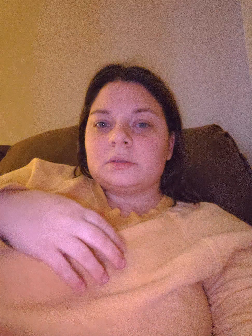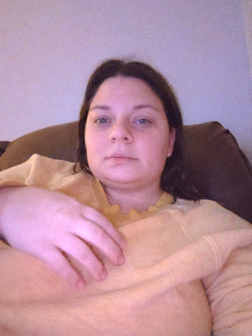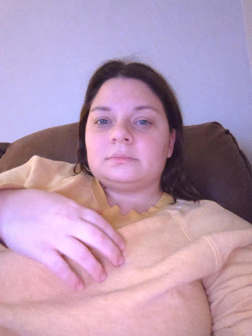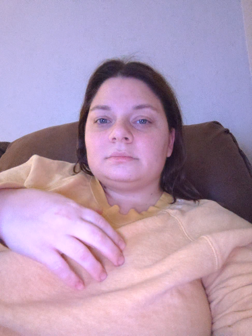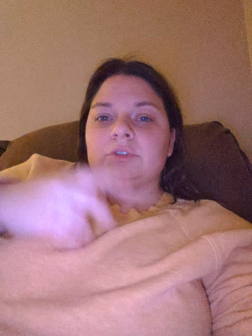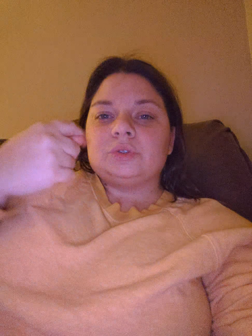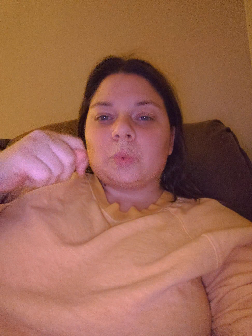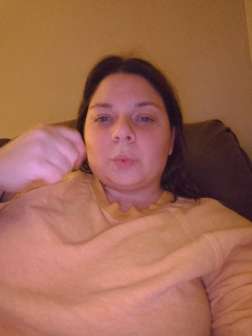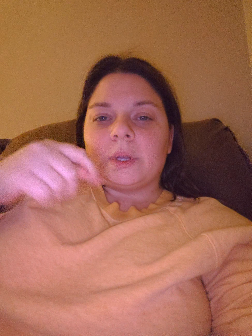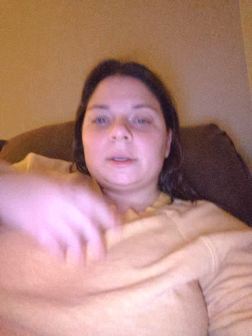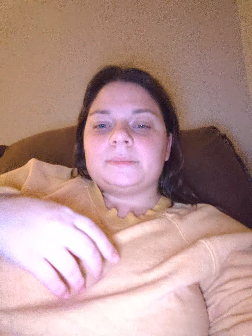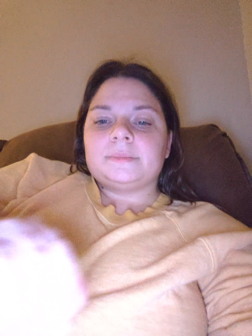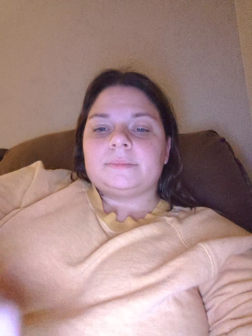toy